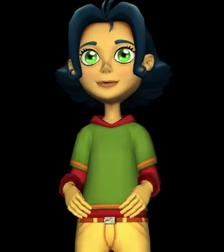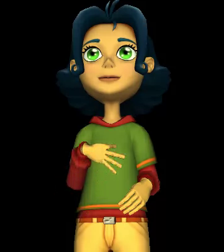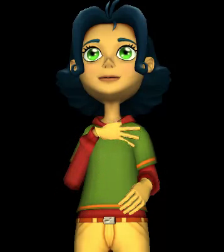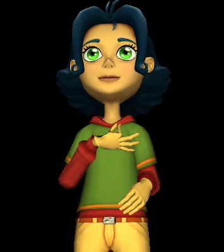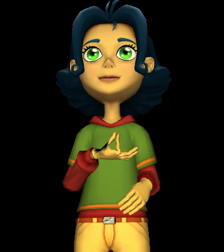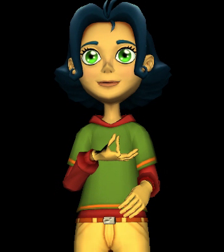ابن